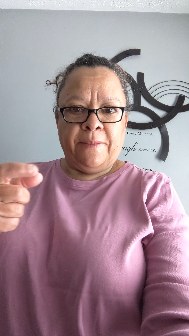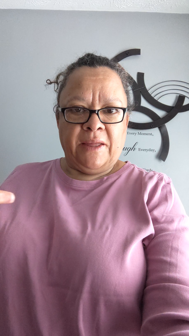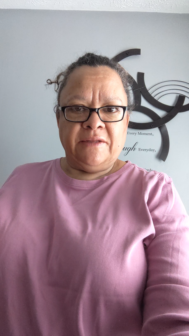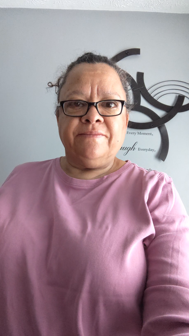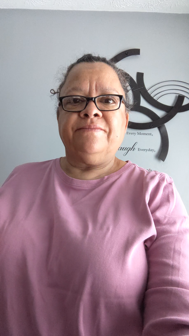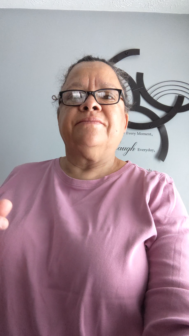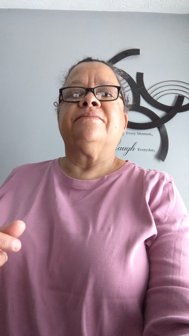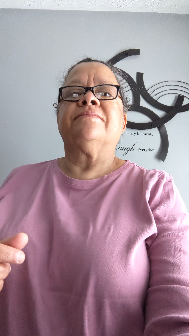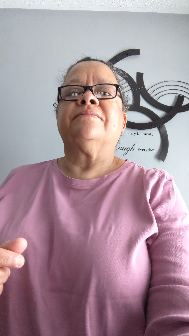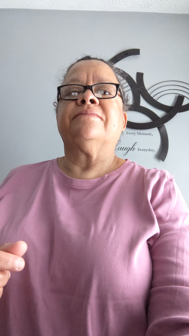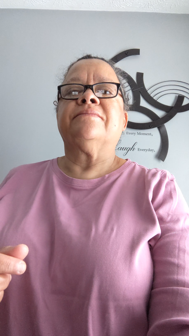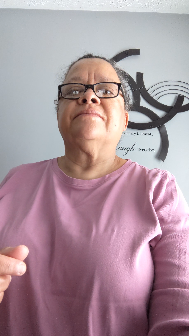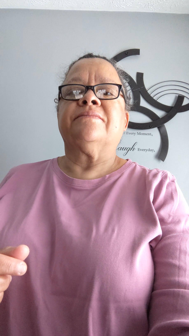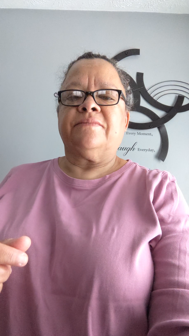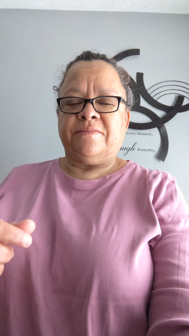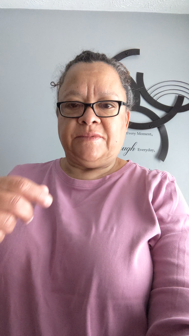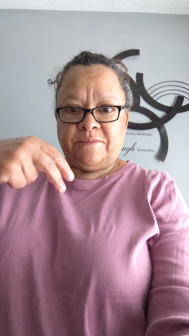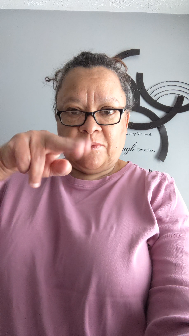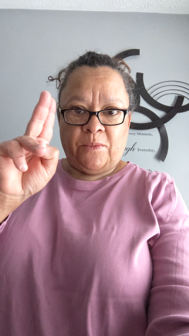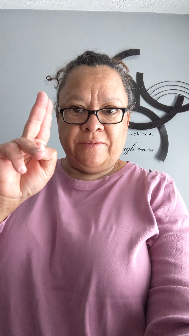lick